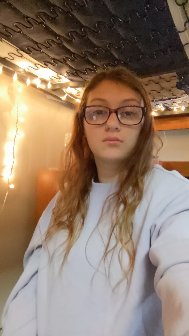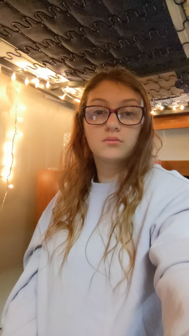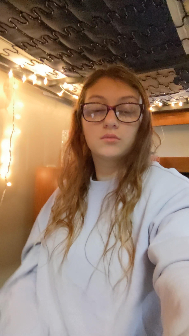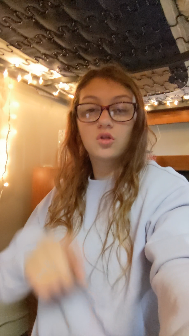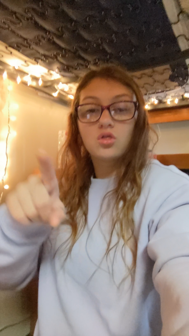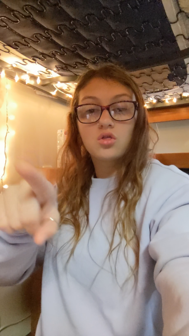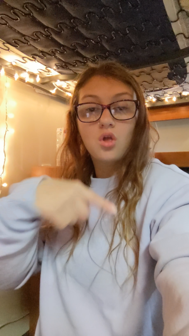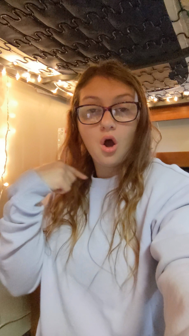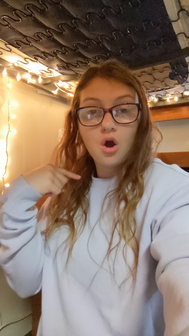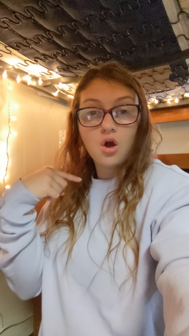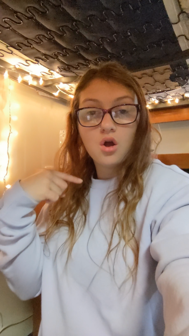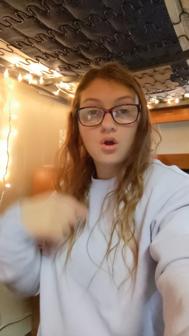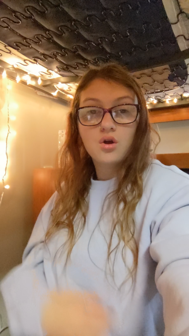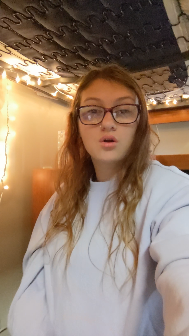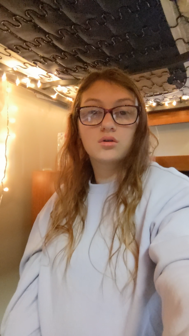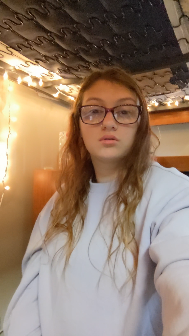long